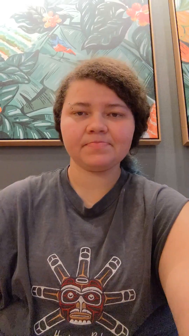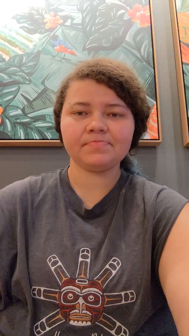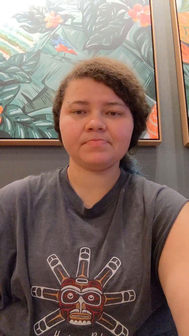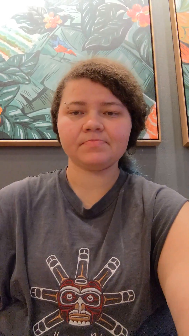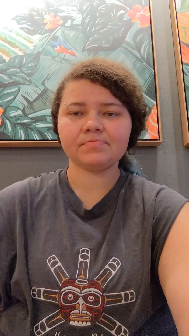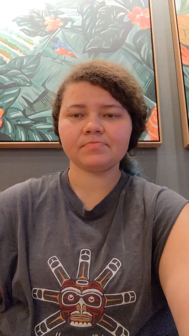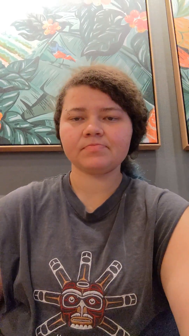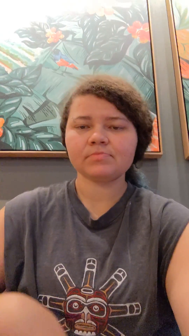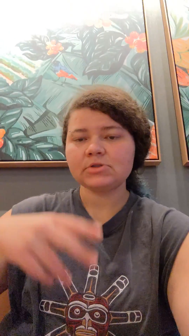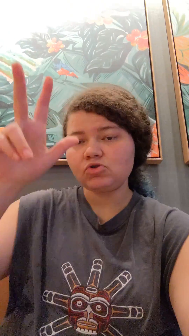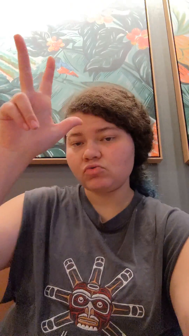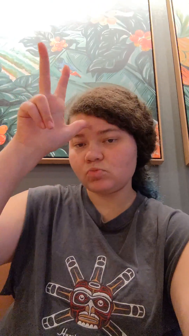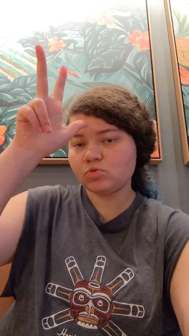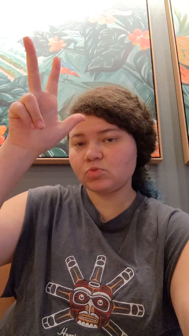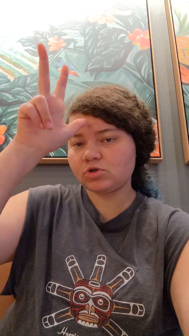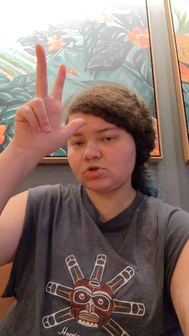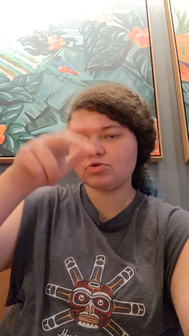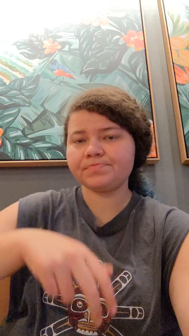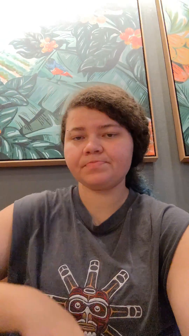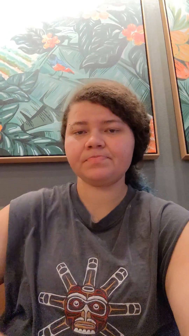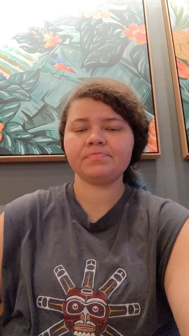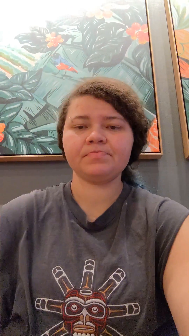rooster